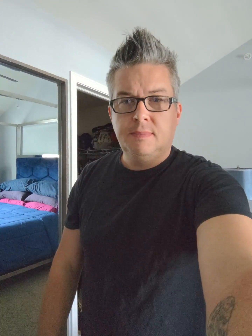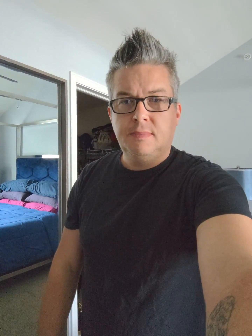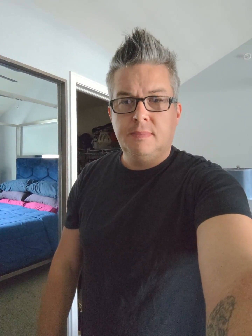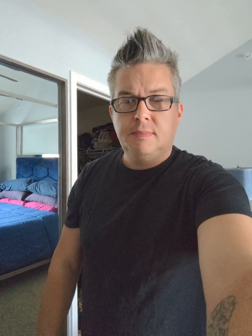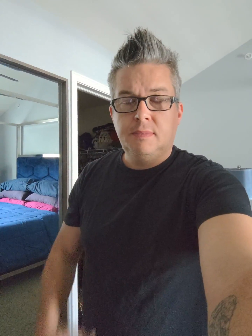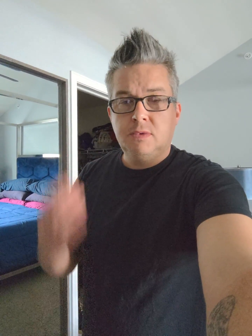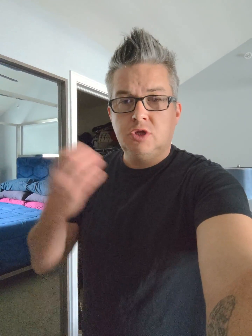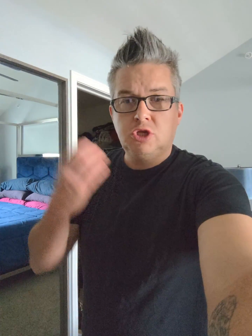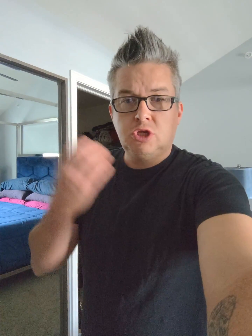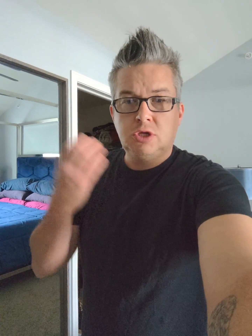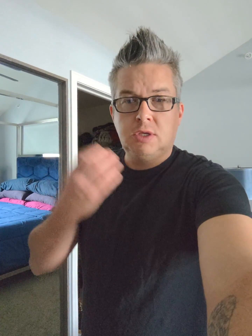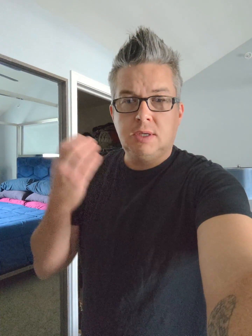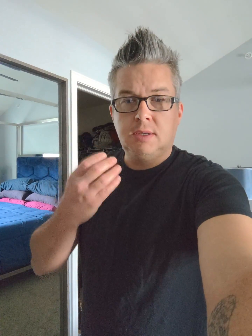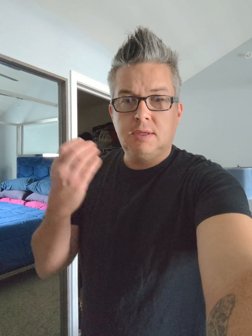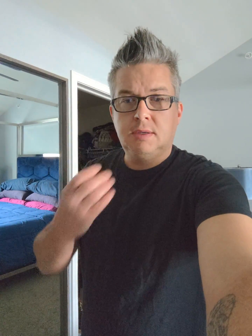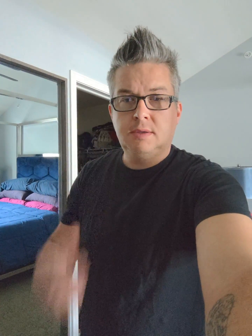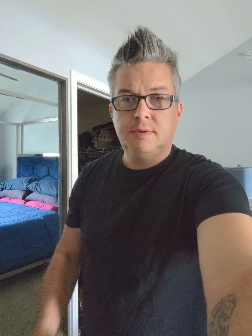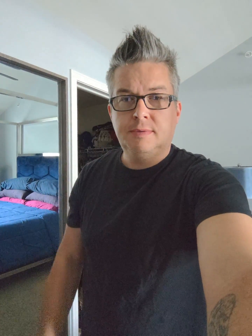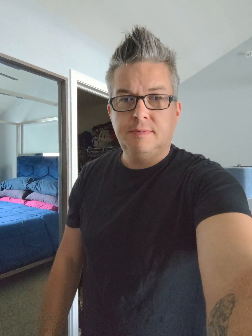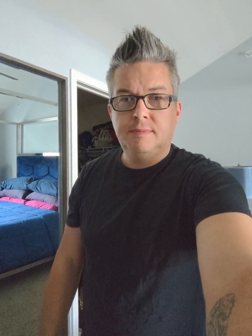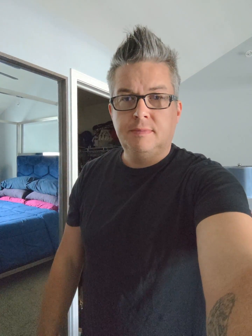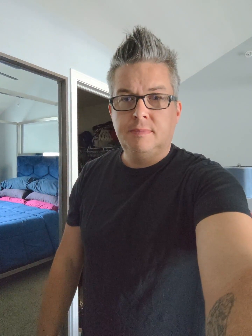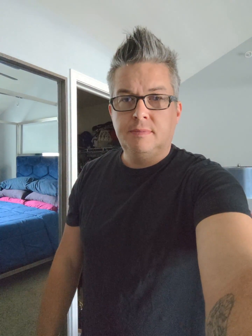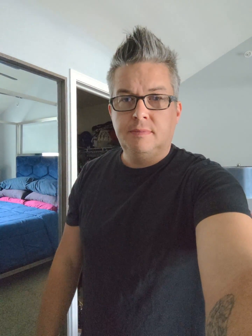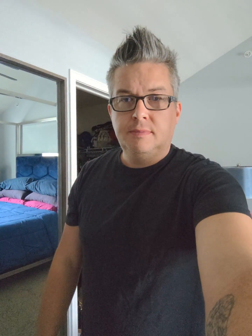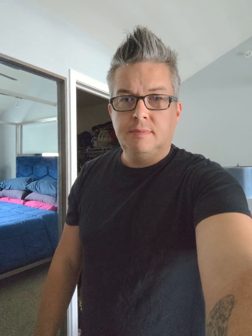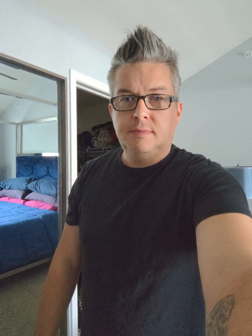shake